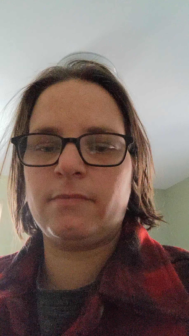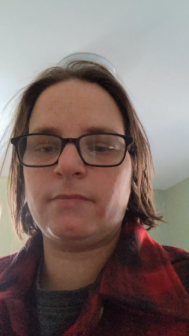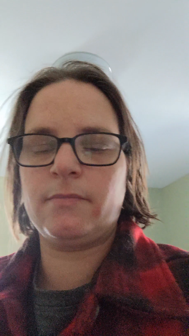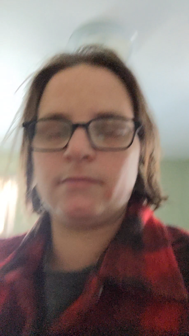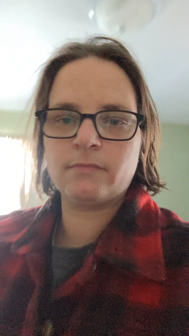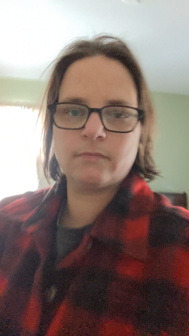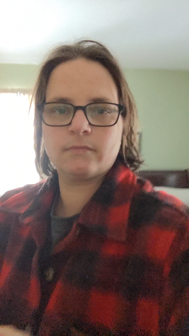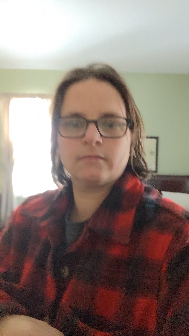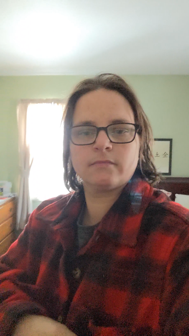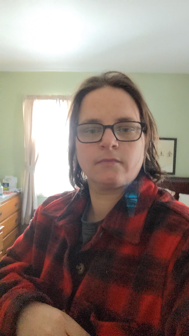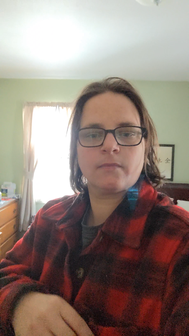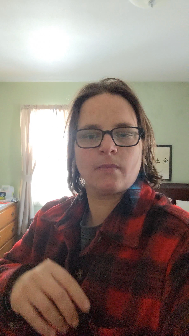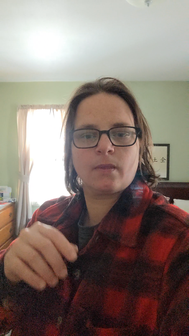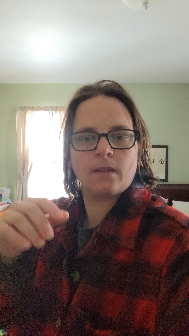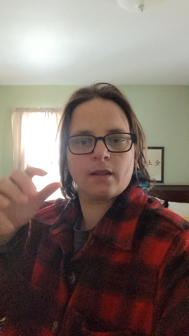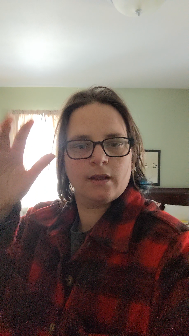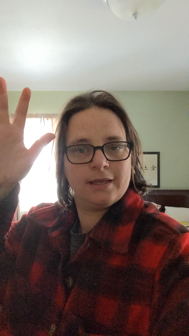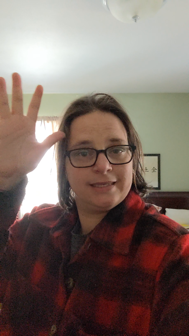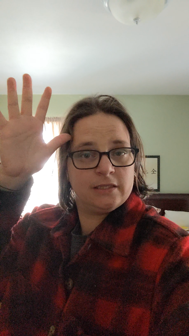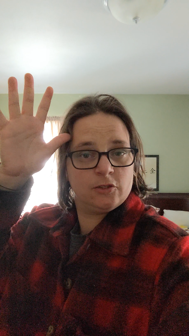deer